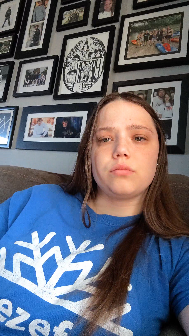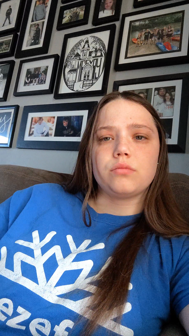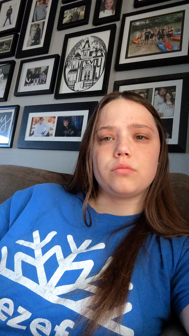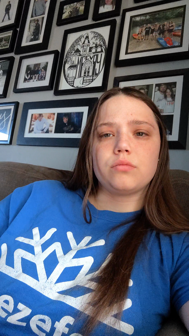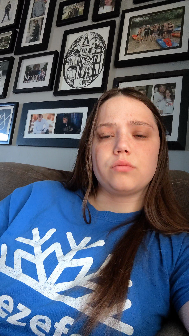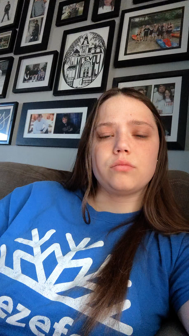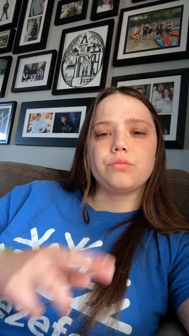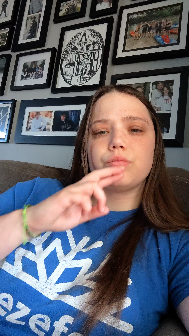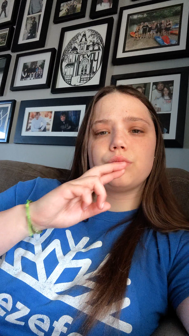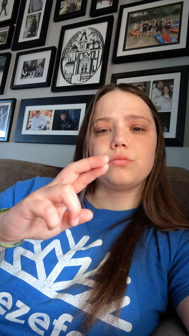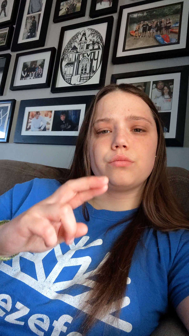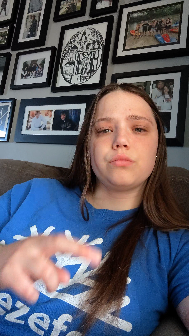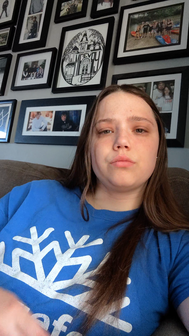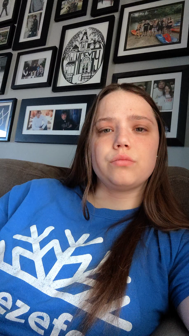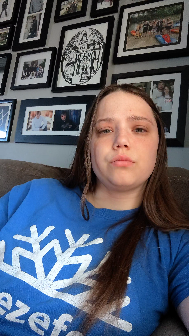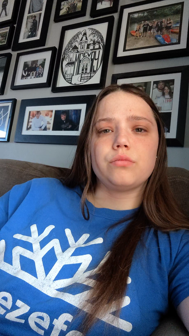are